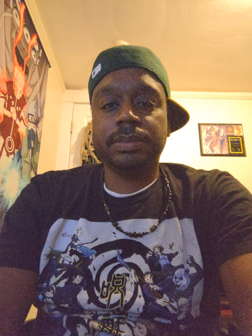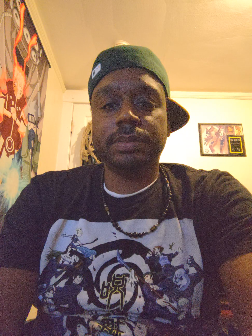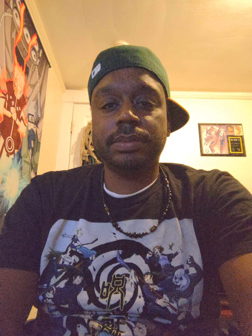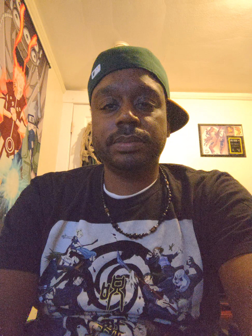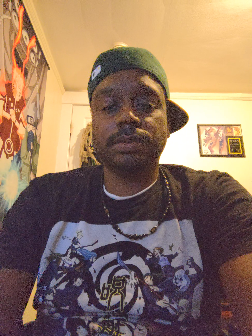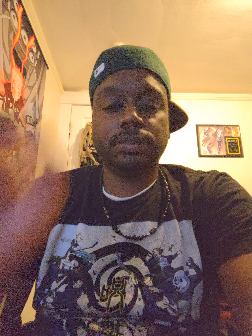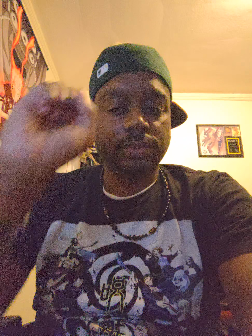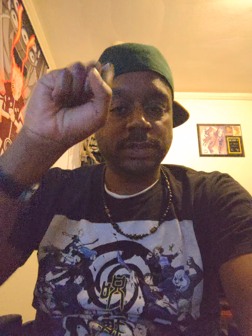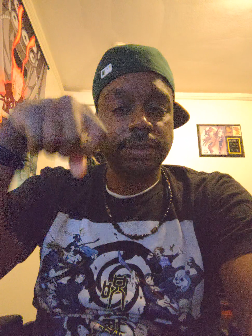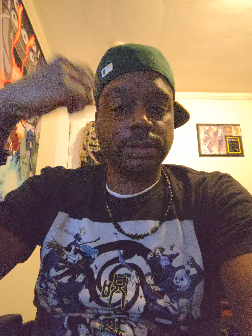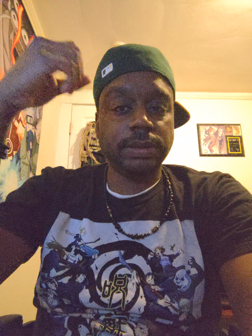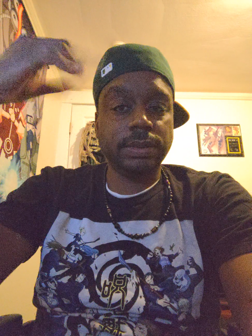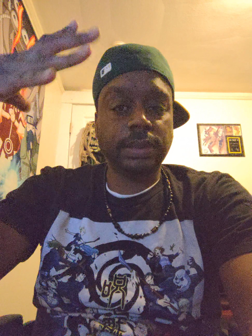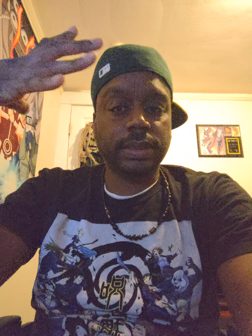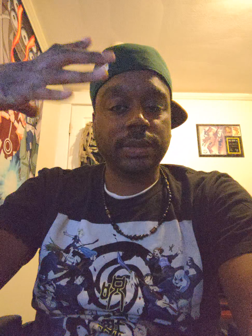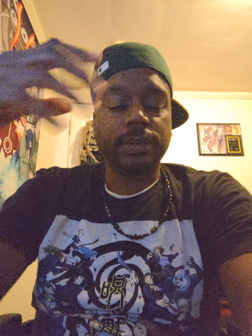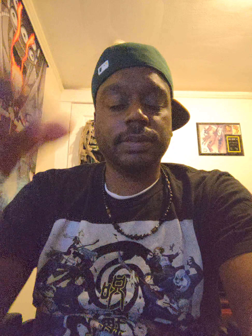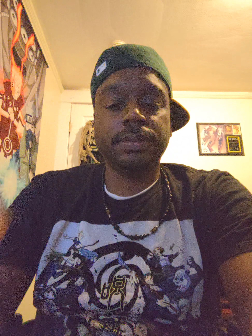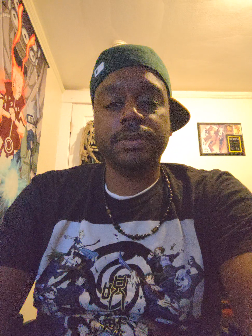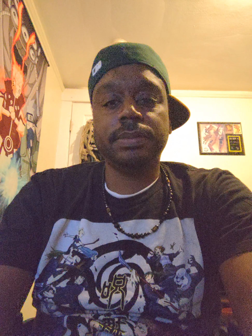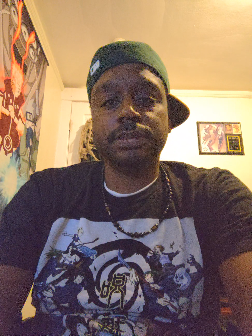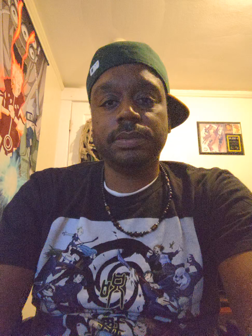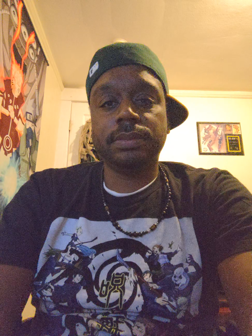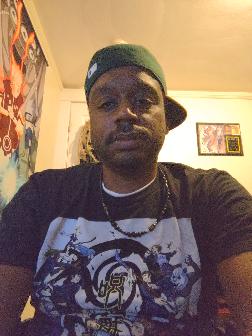sun